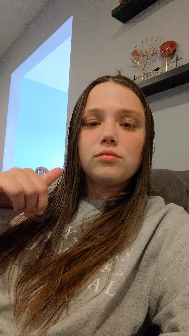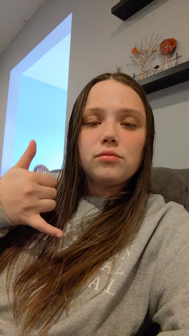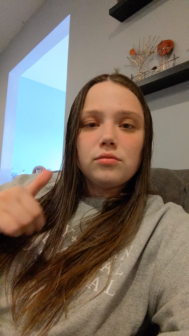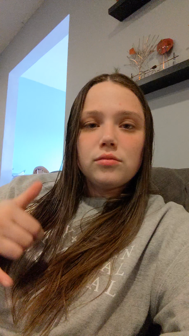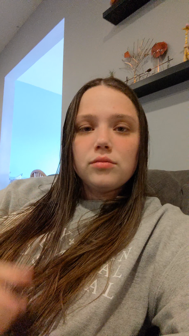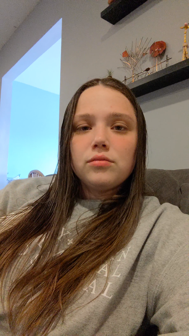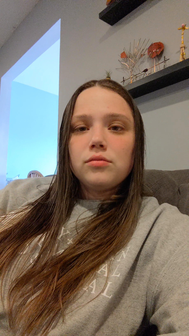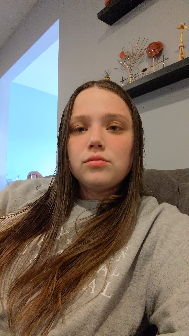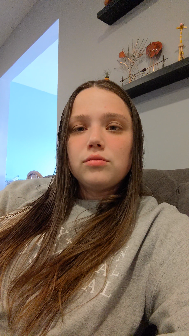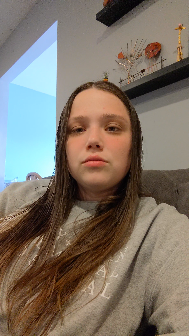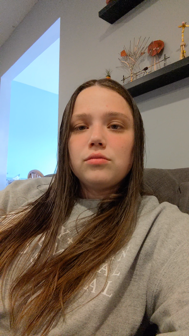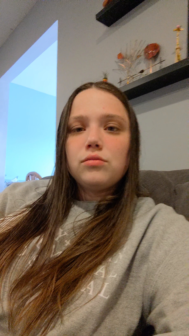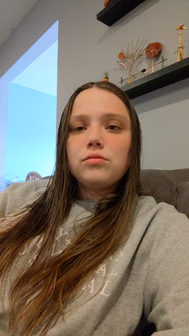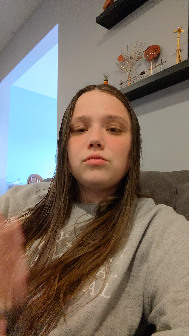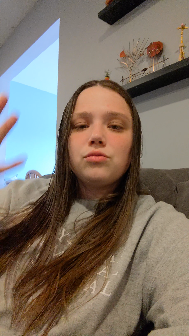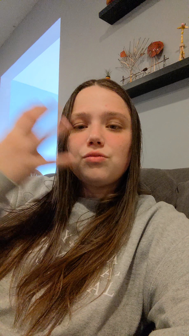dark